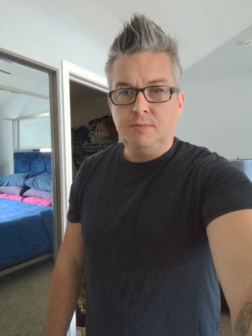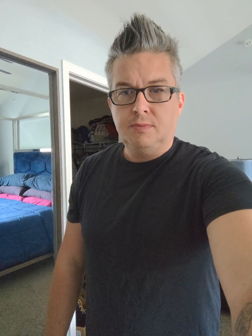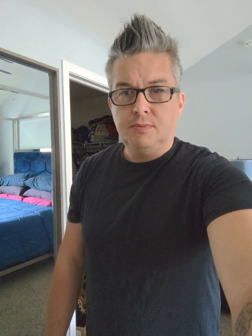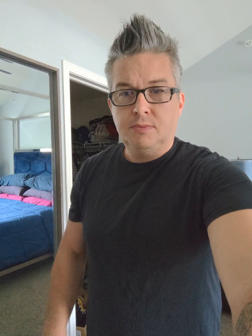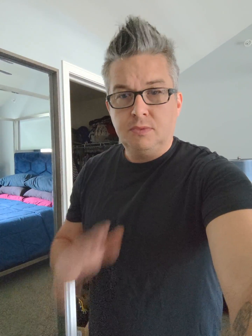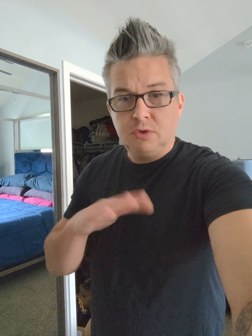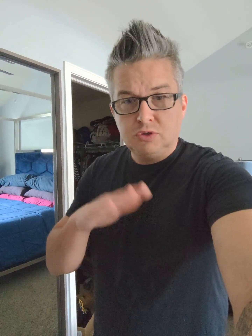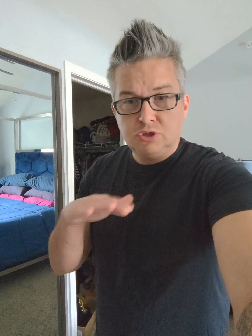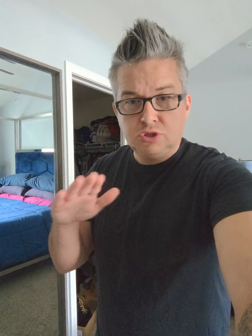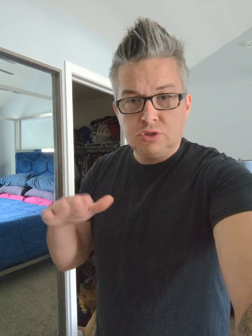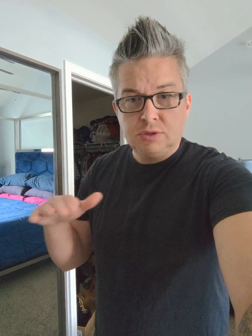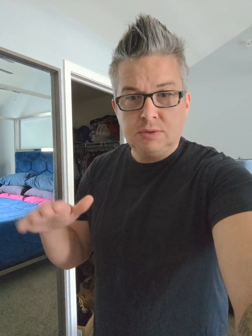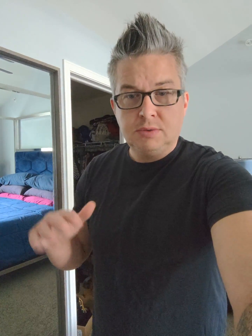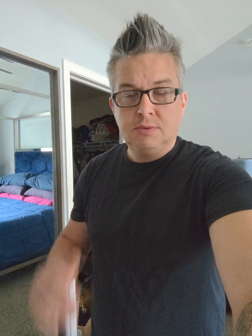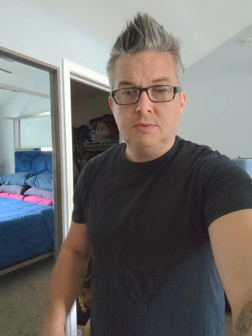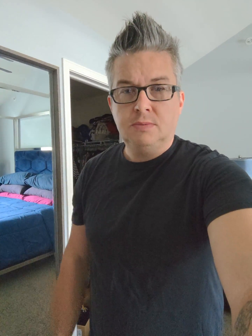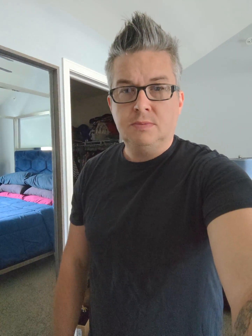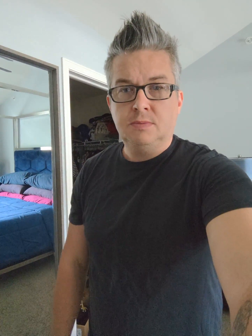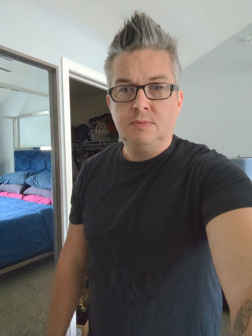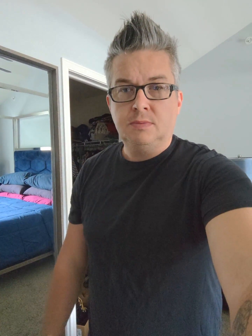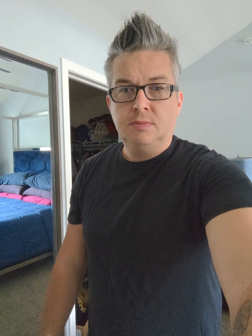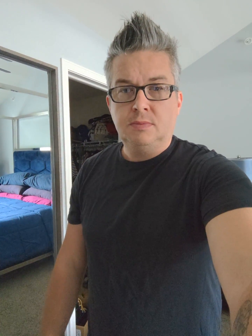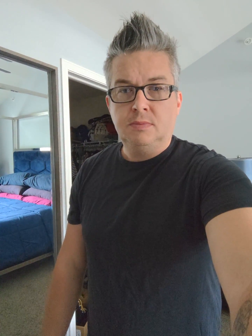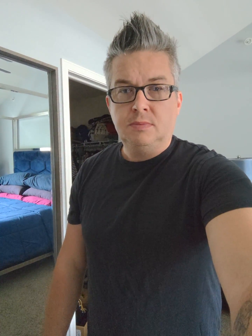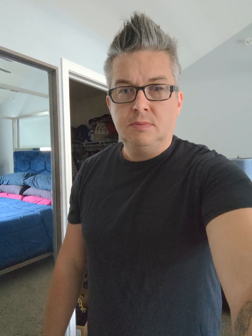children